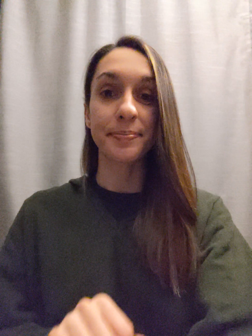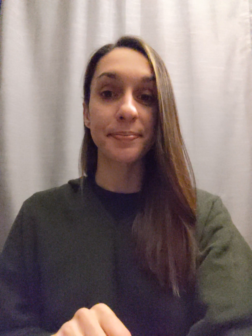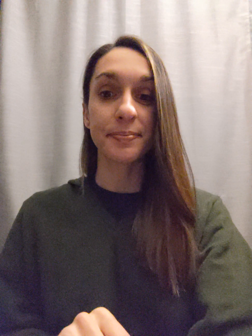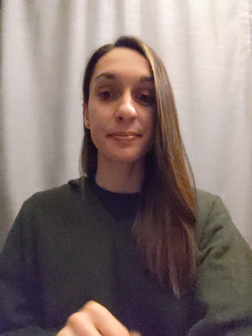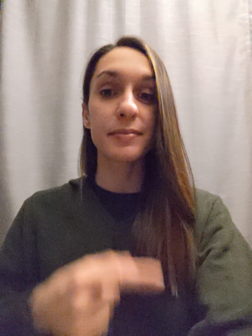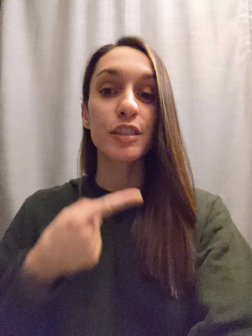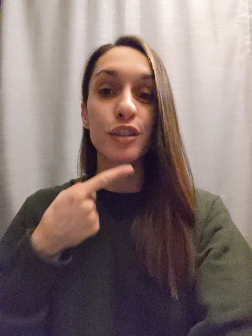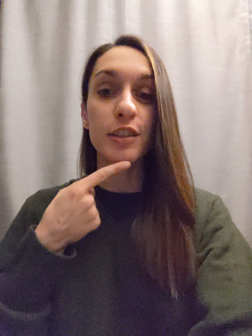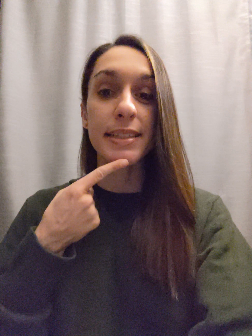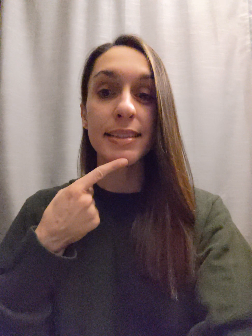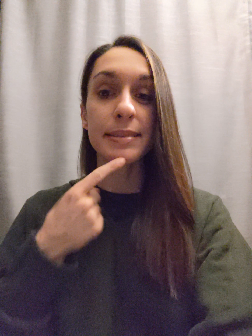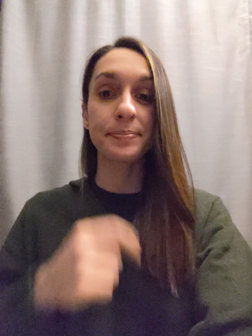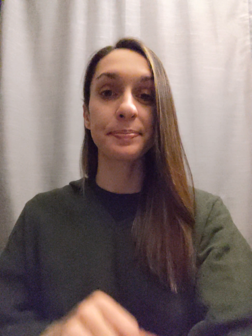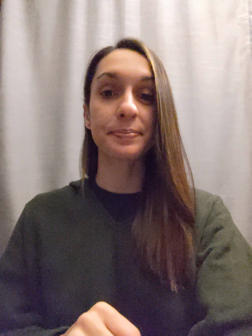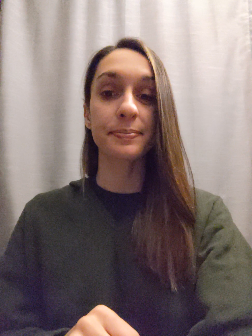chin